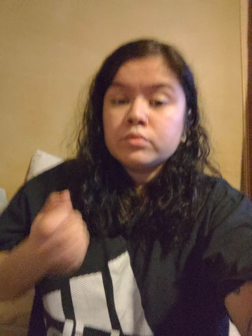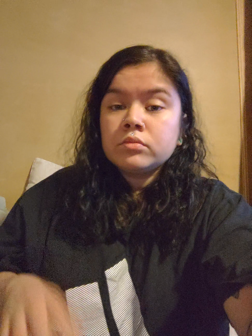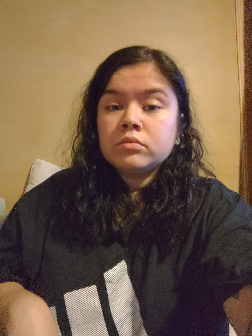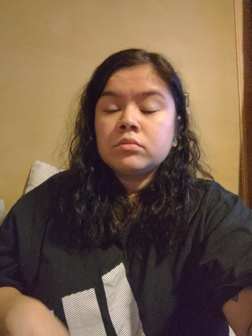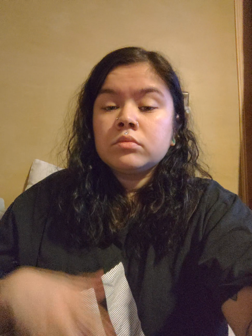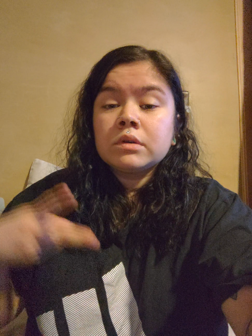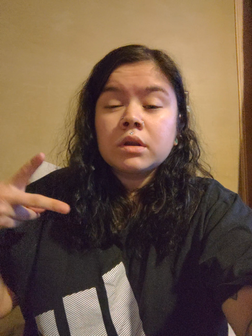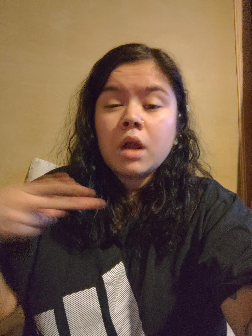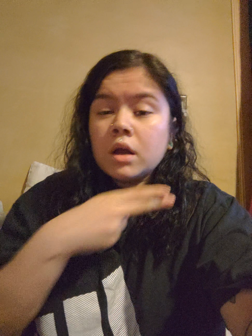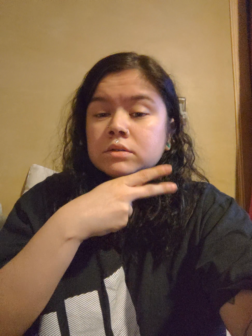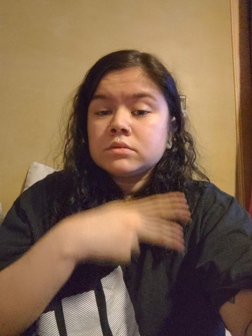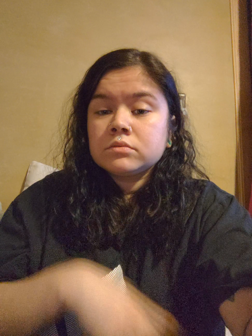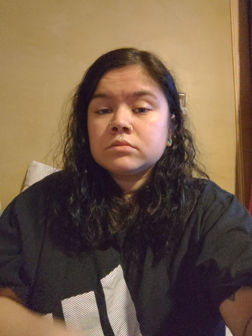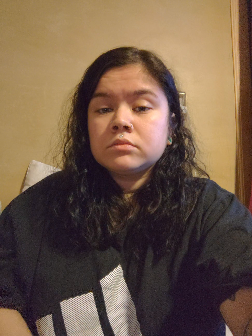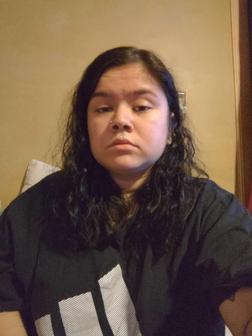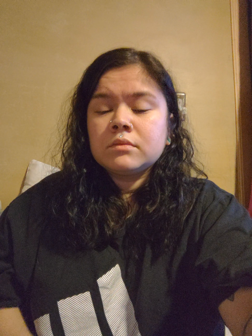cut